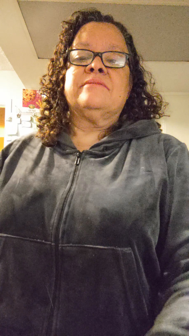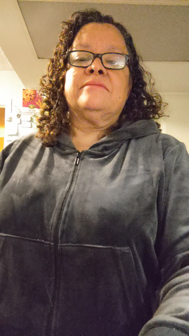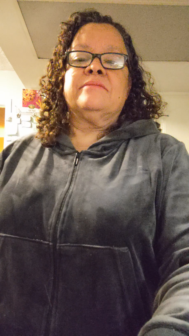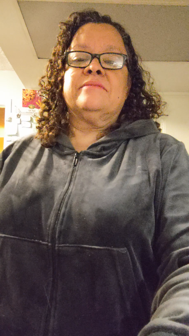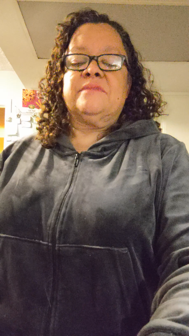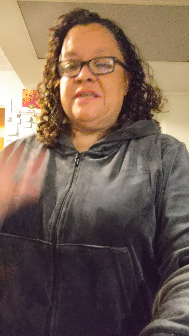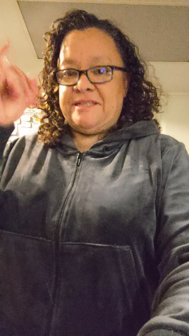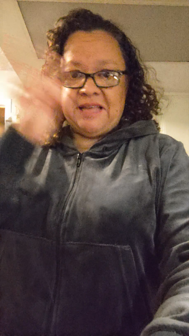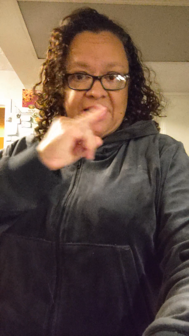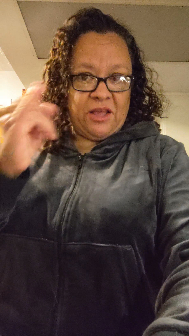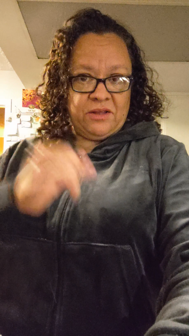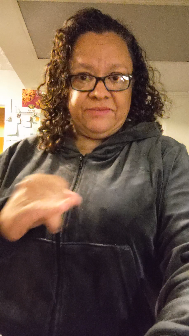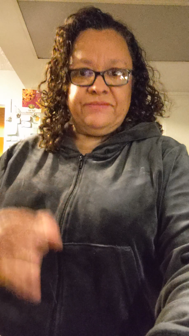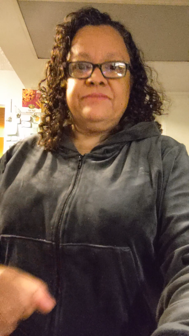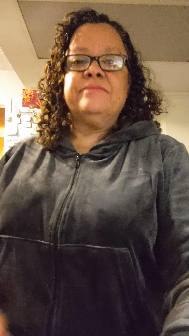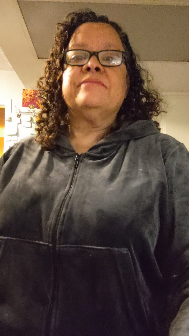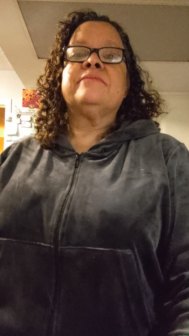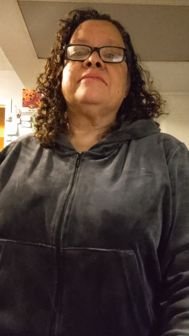draw